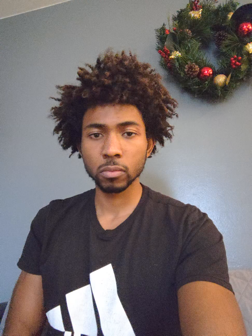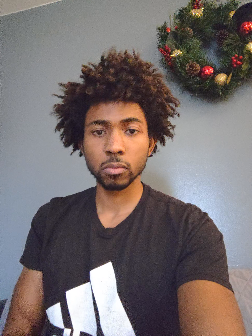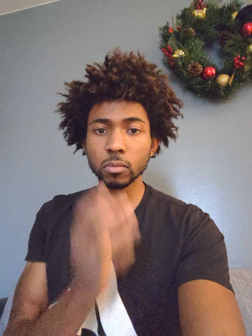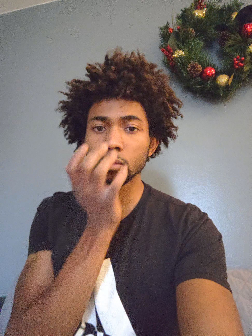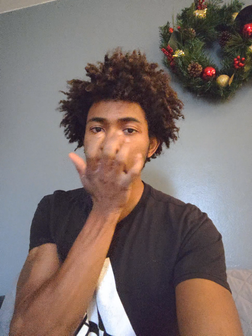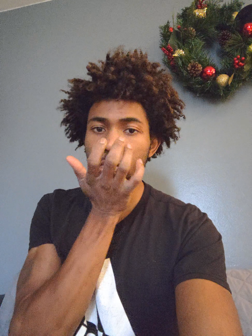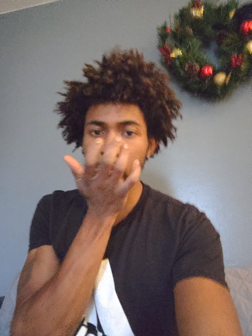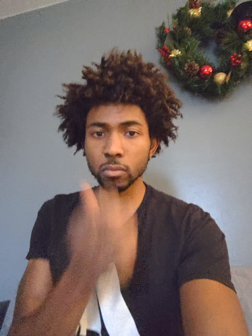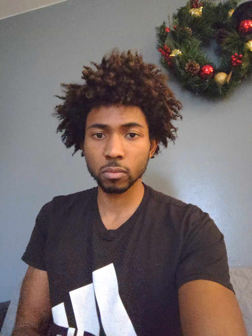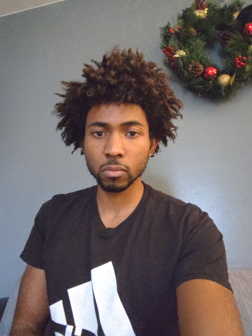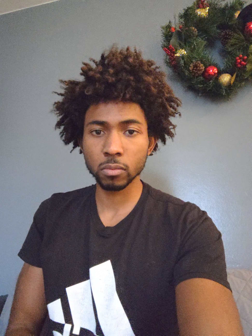grass